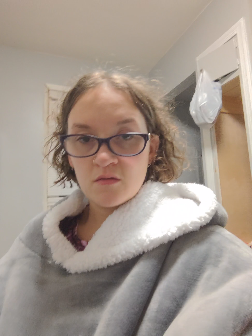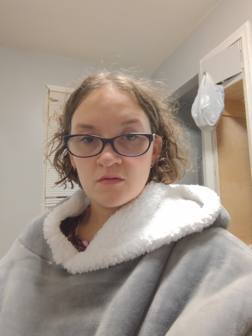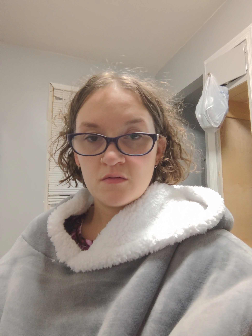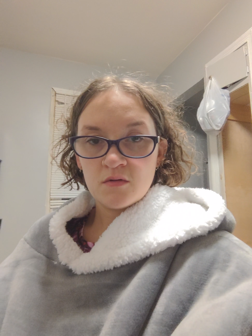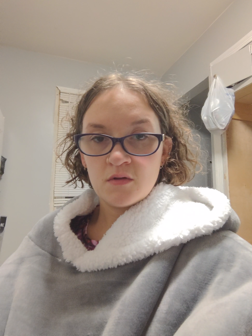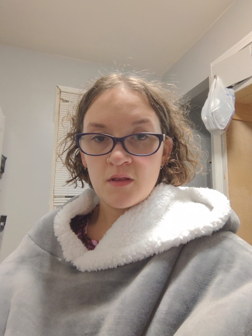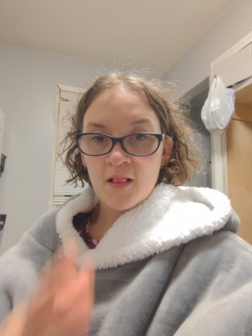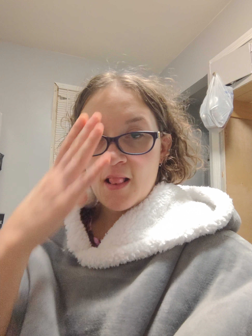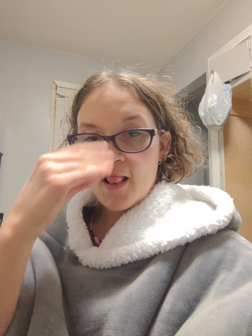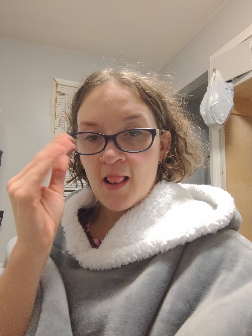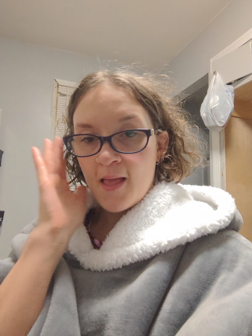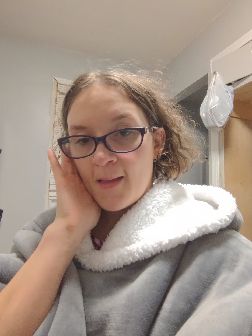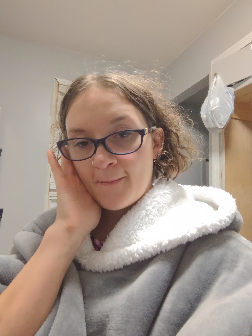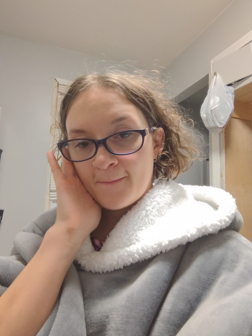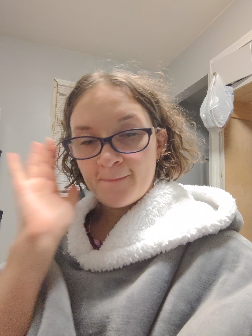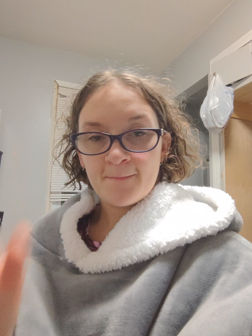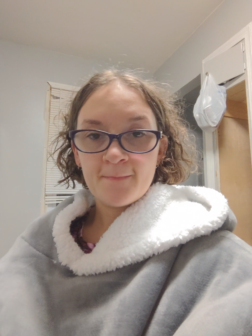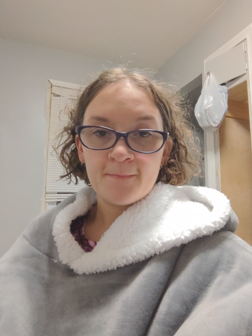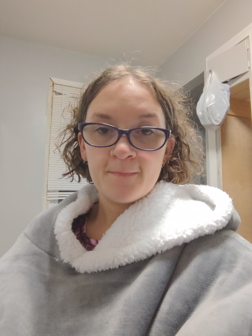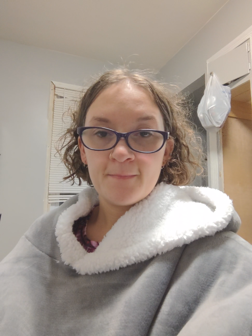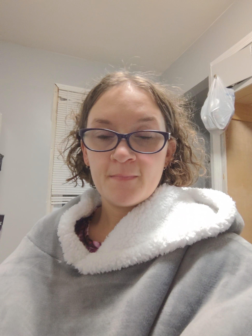nap